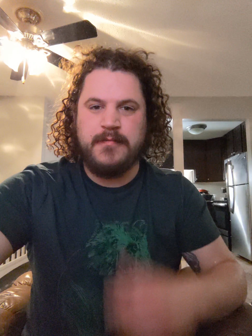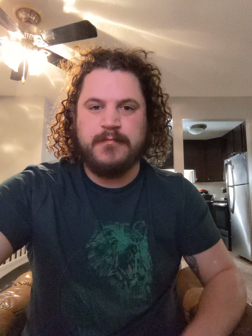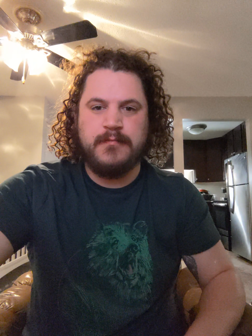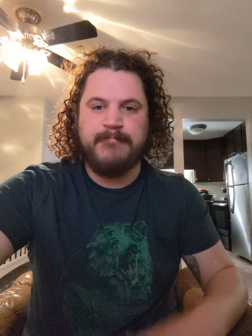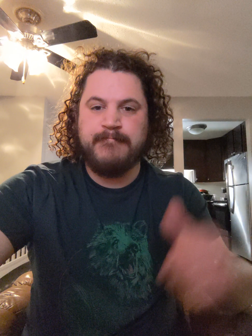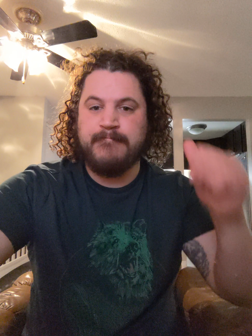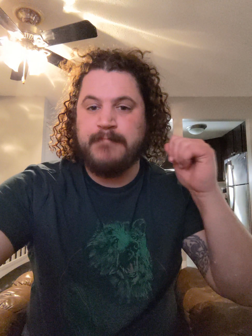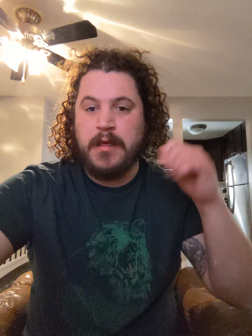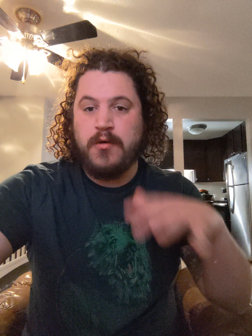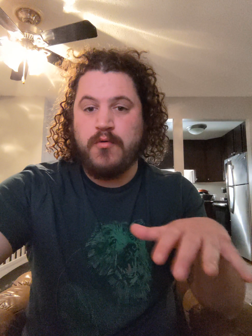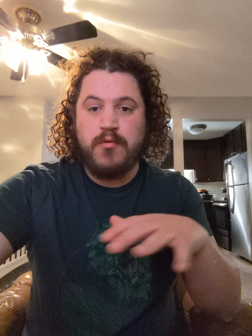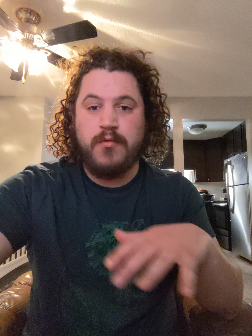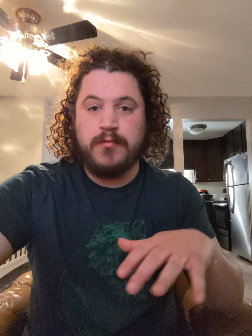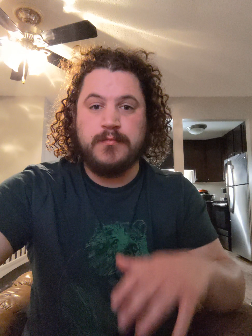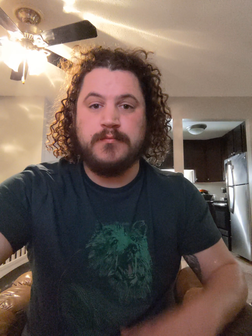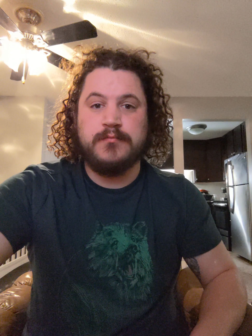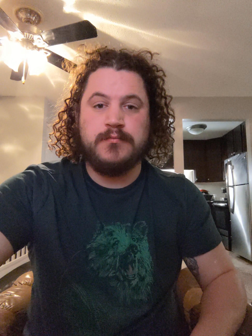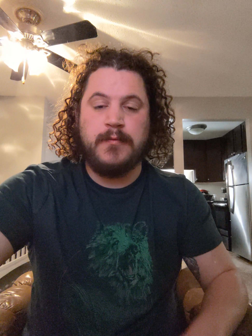backyard